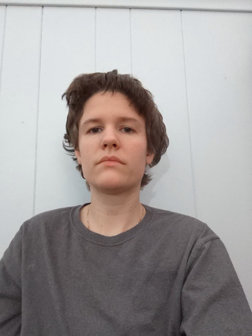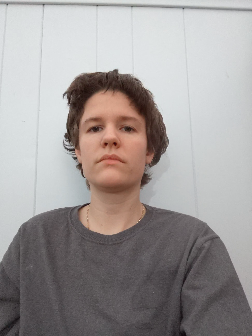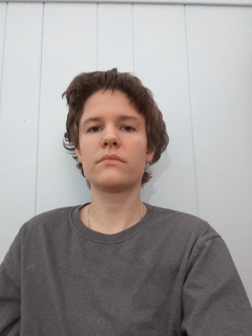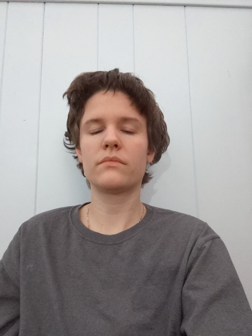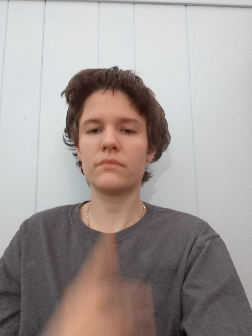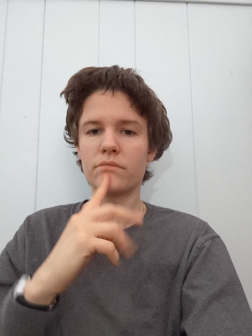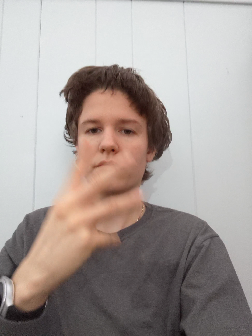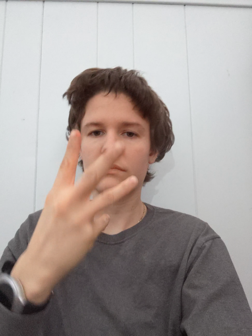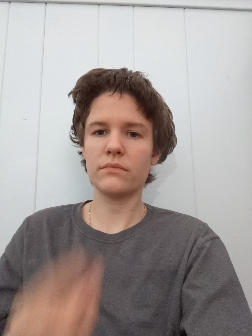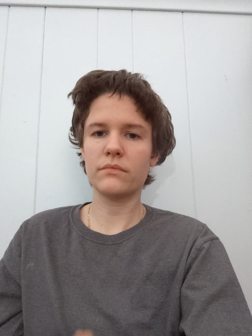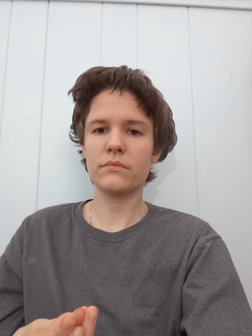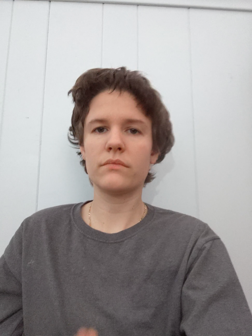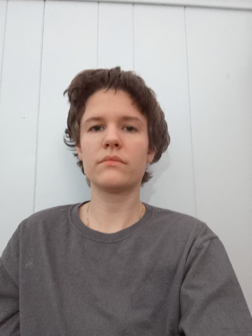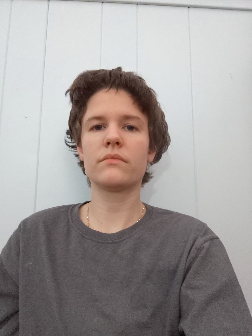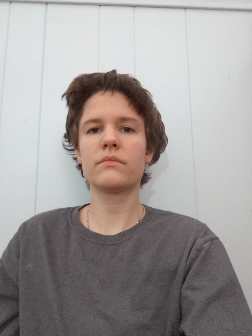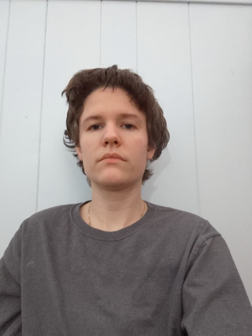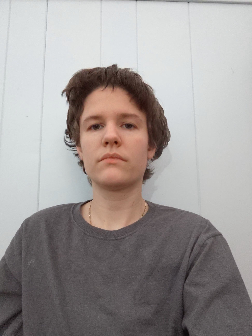wet